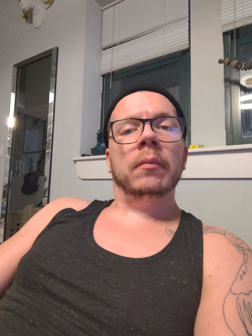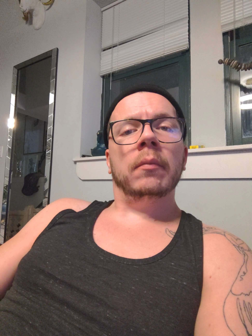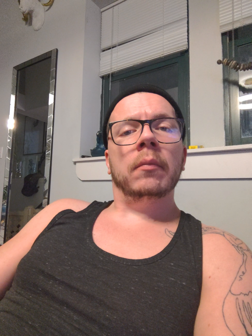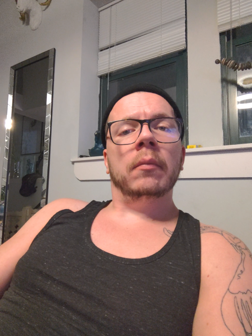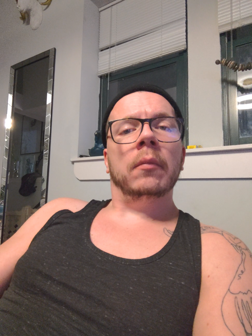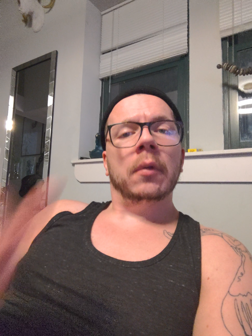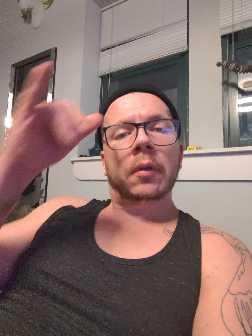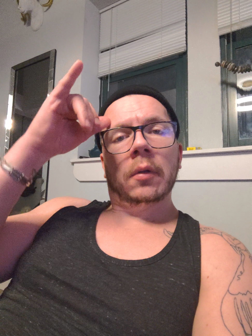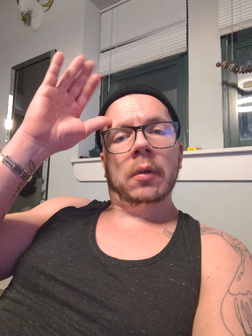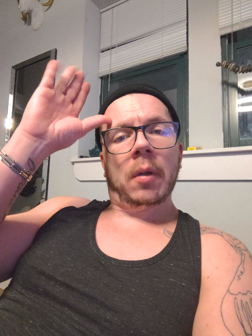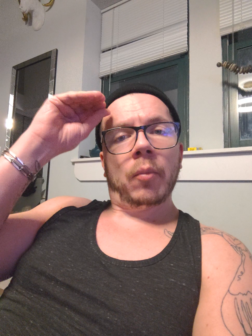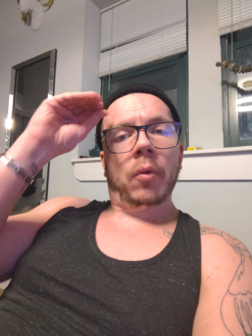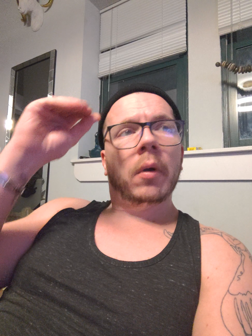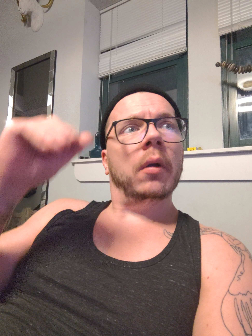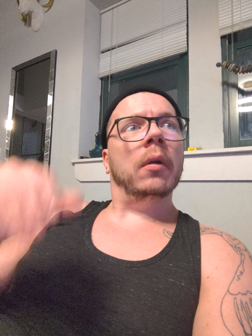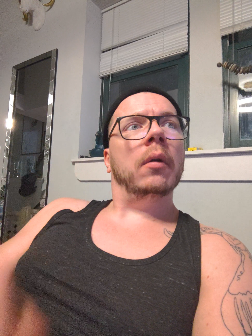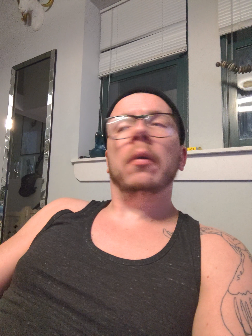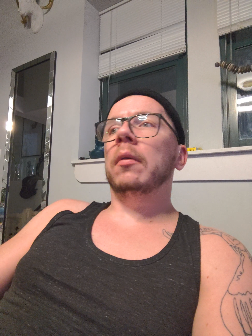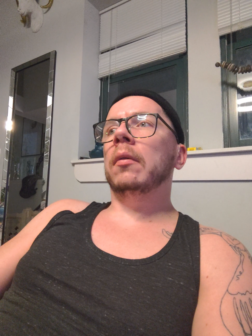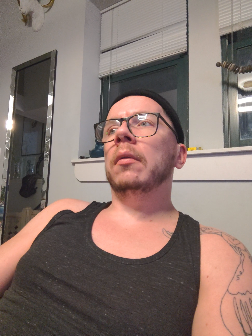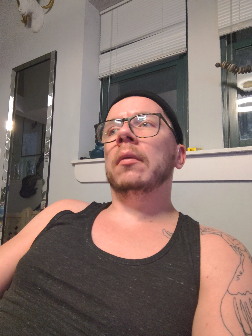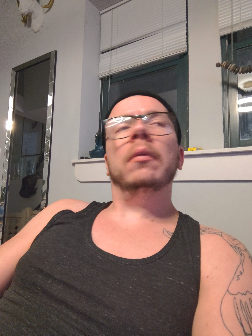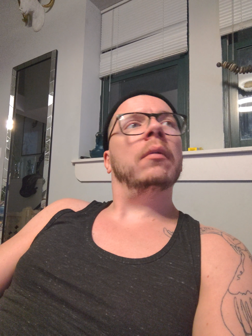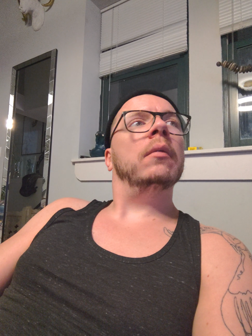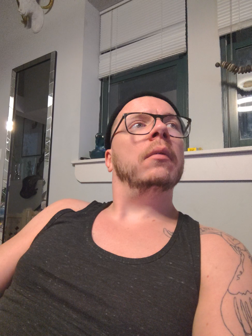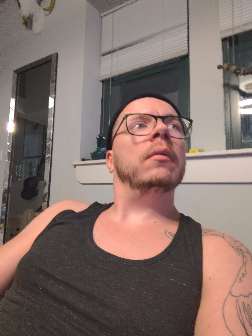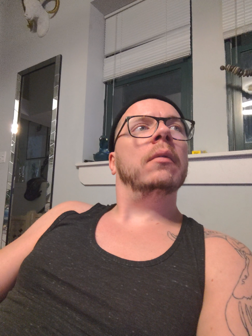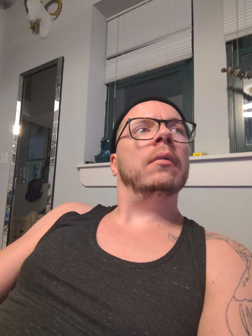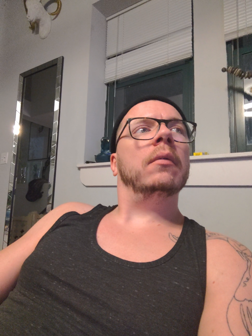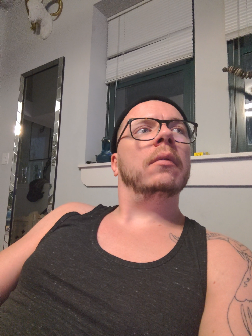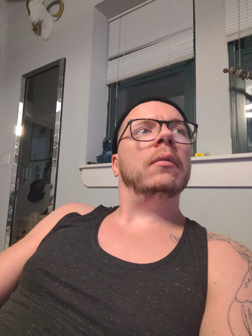cowboy